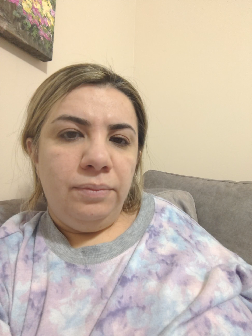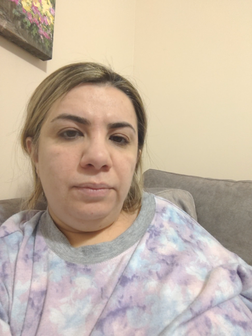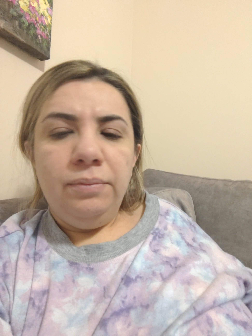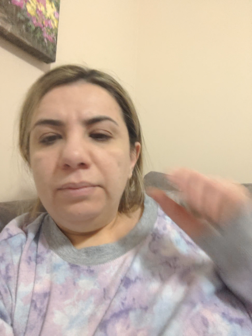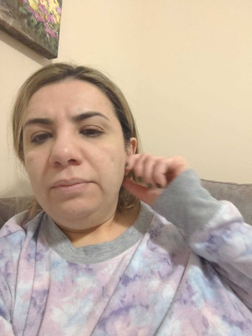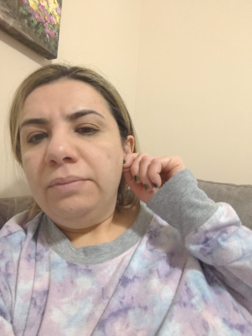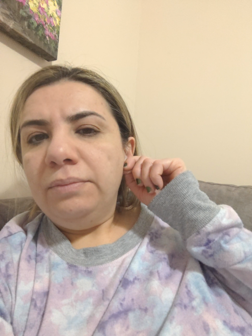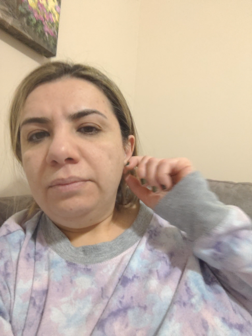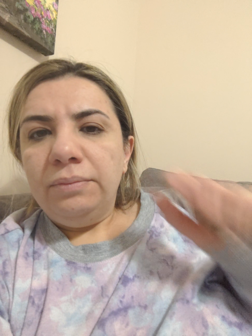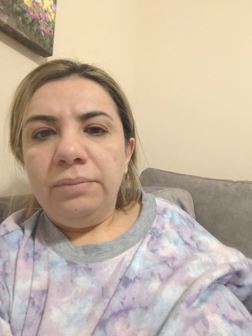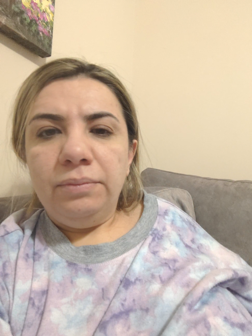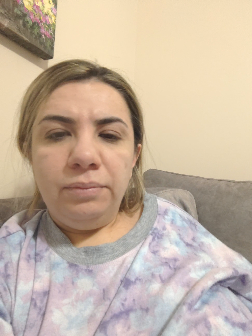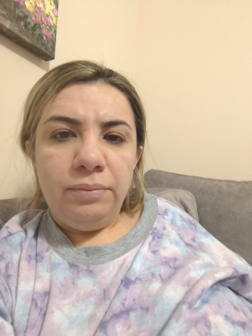ear